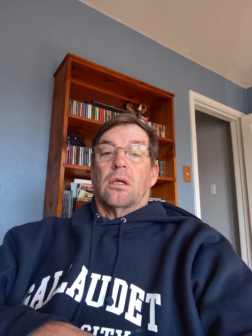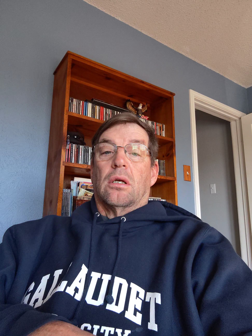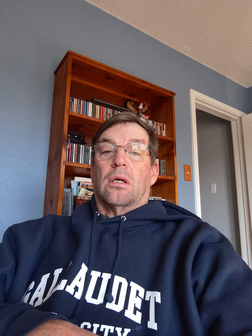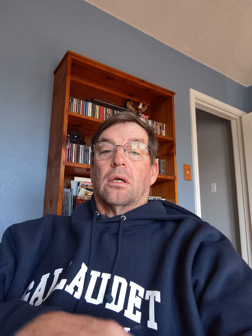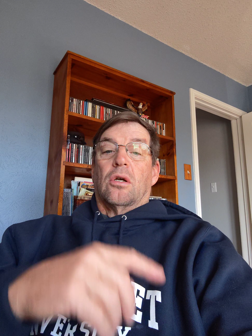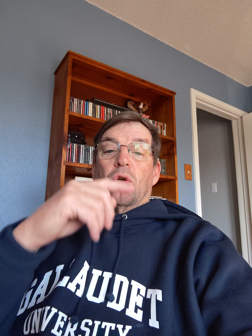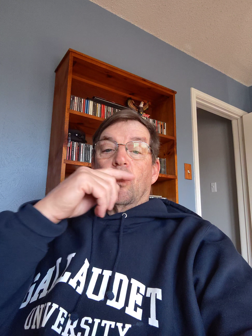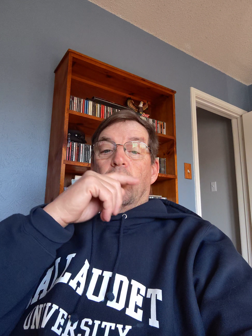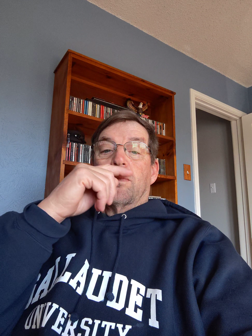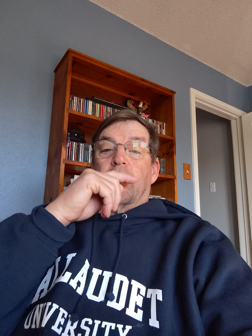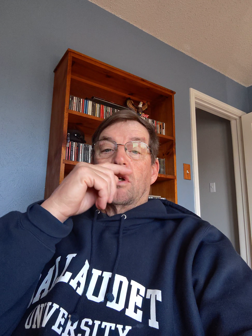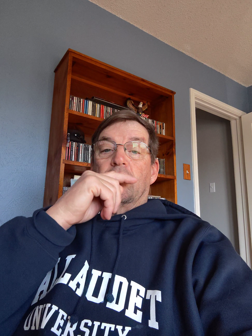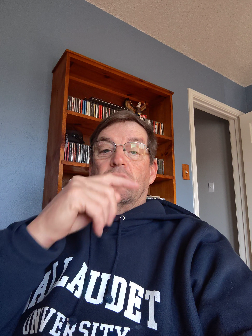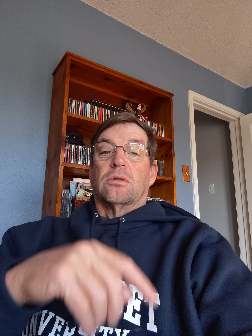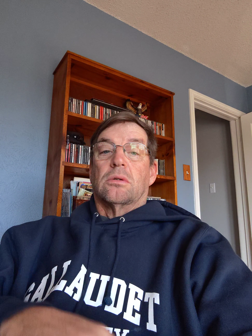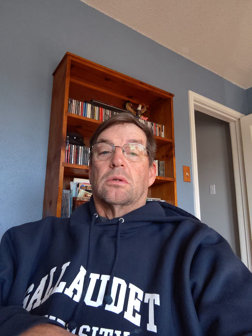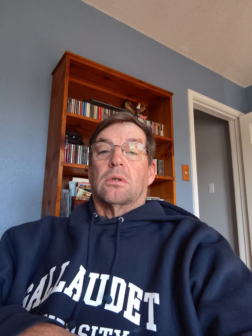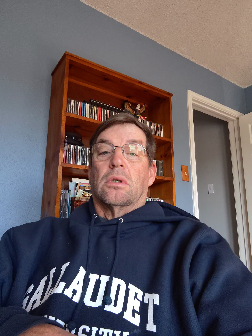toothbrush